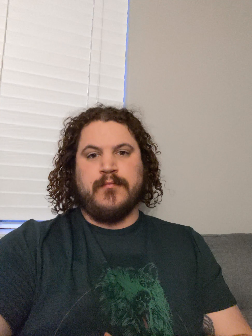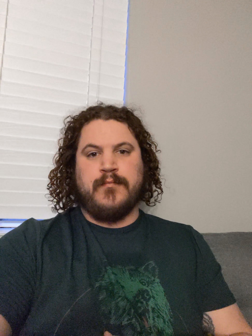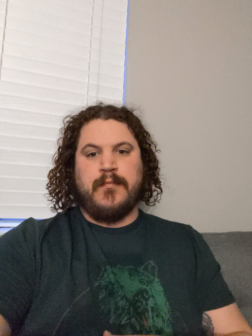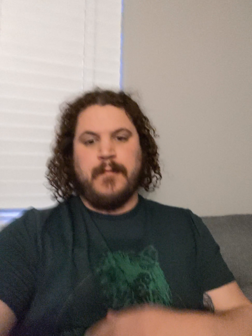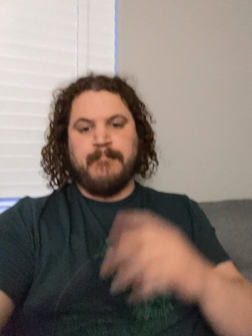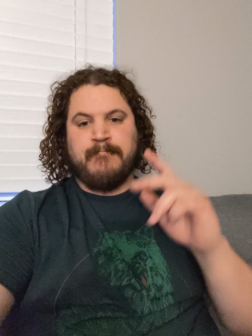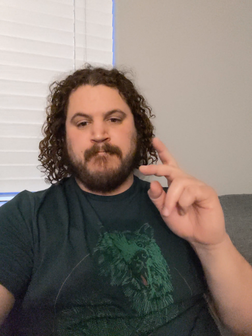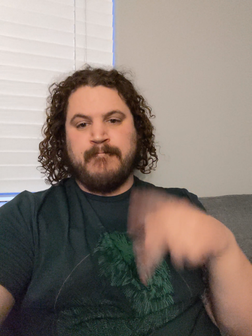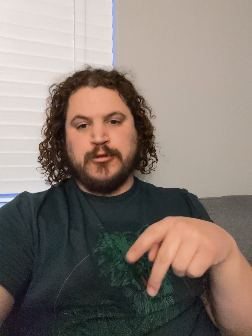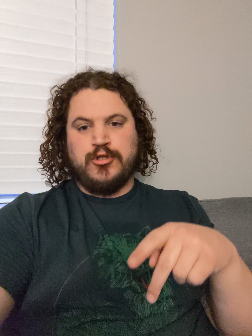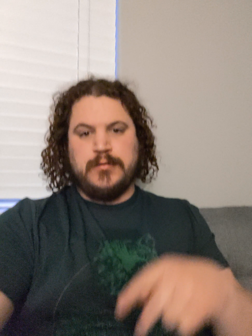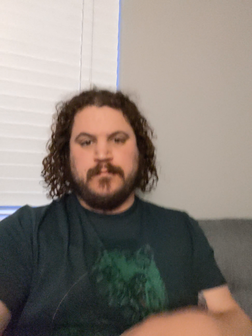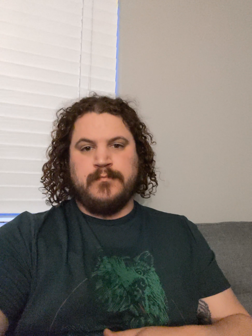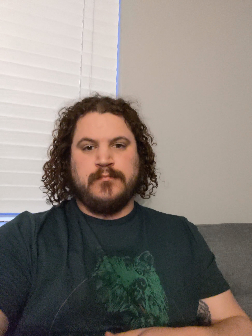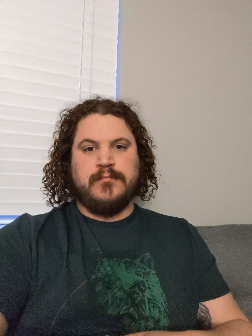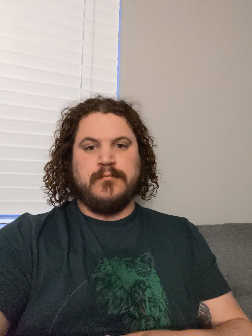person